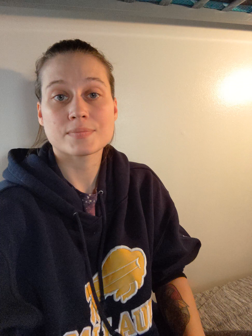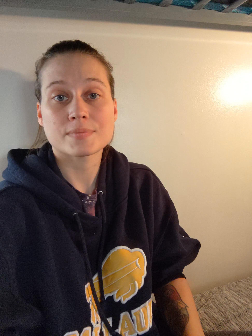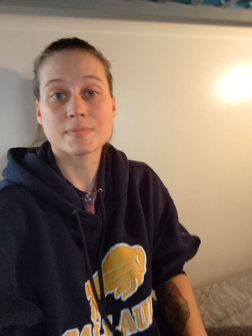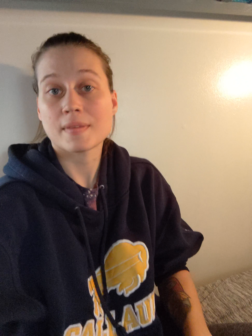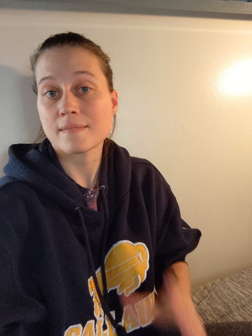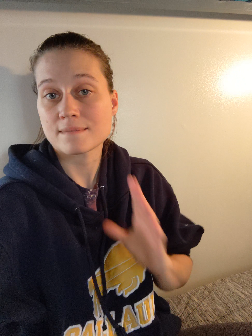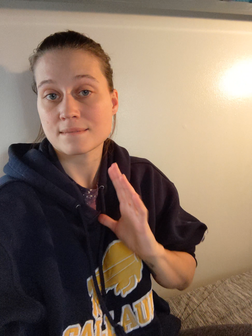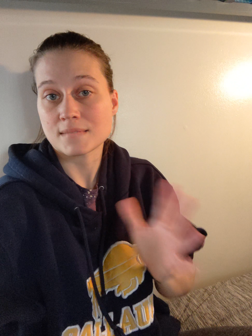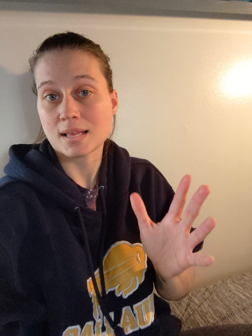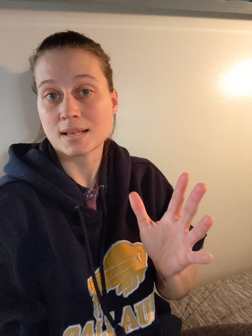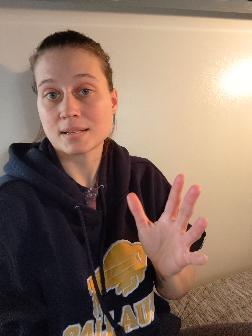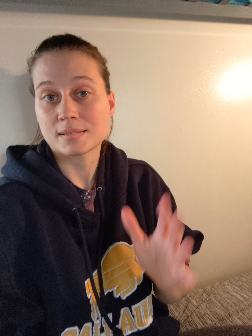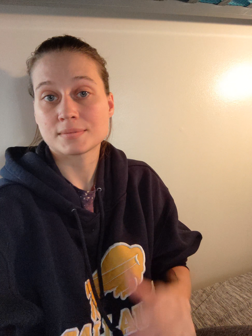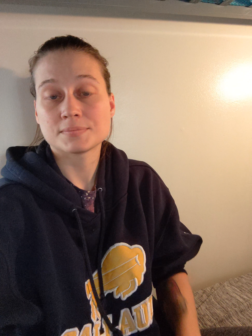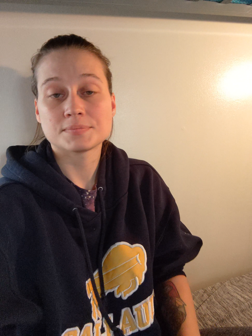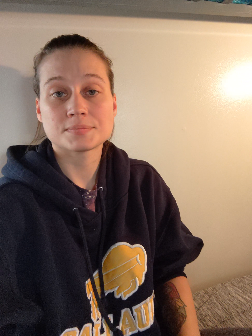fine